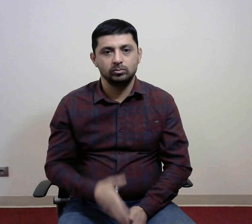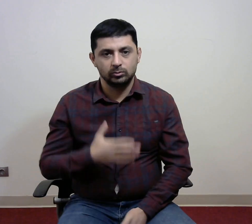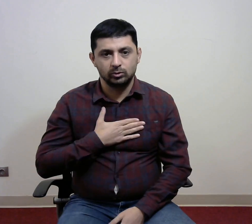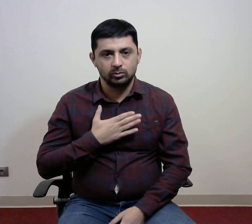mən